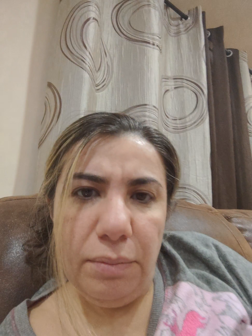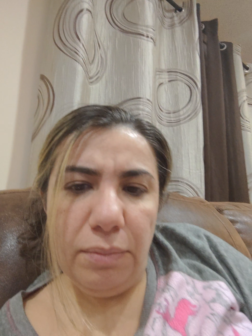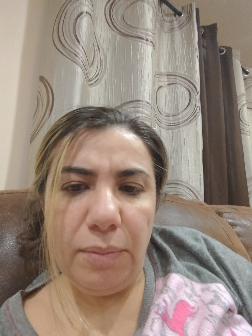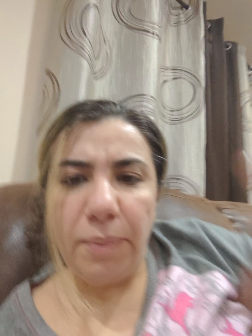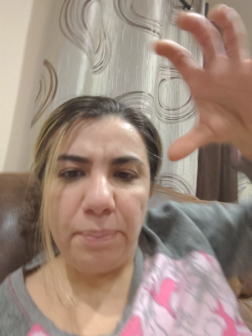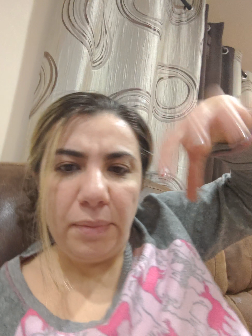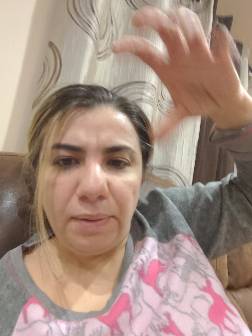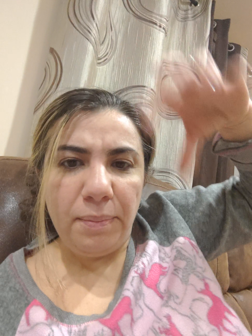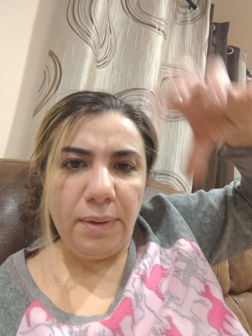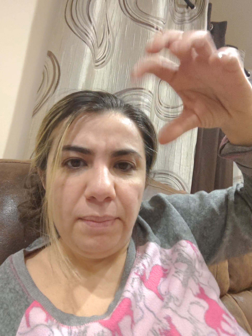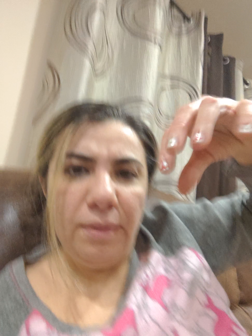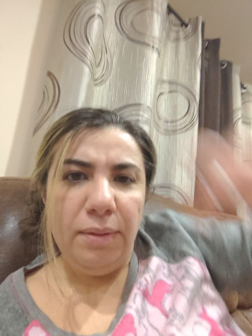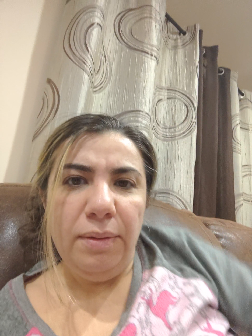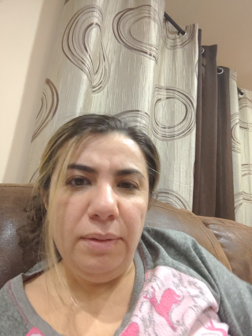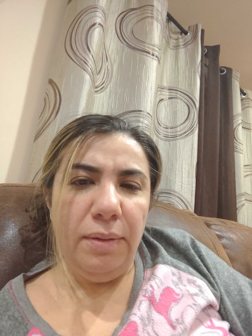rain